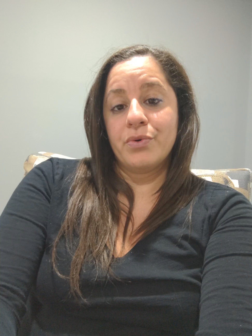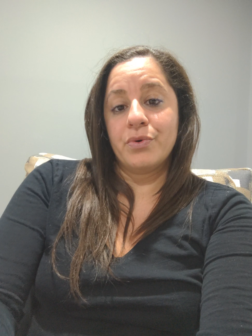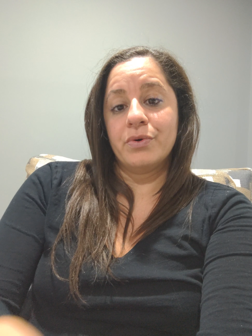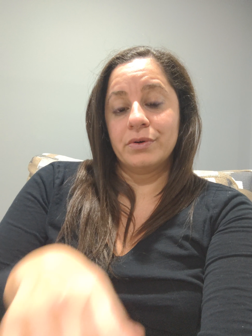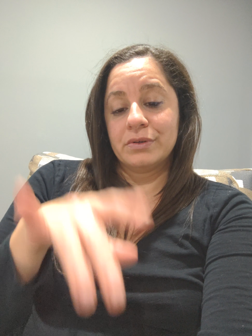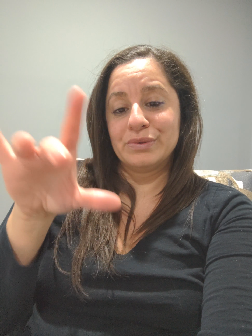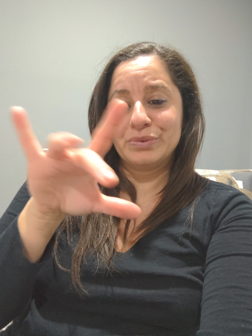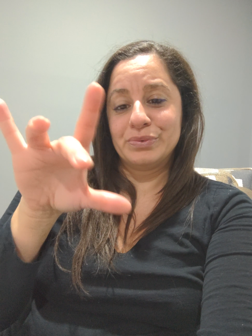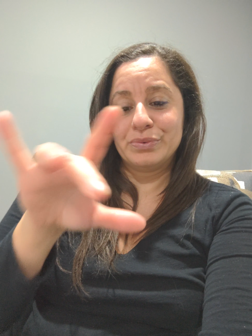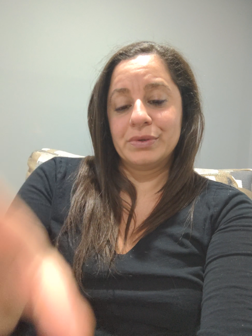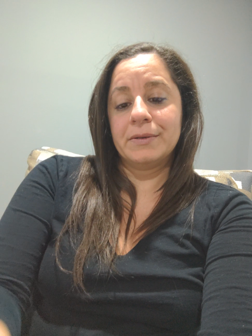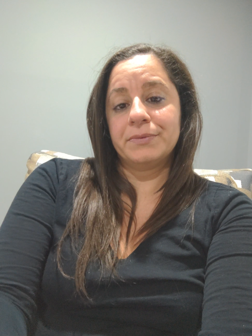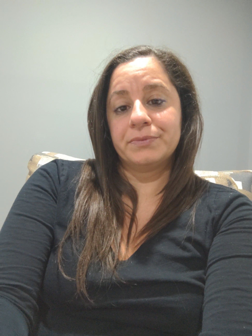yucky